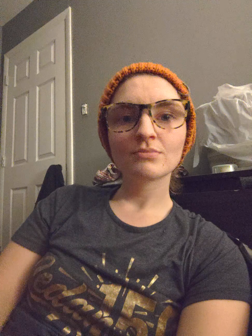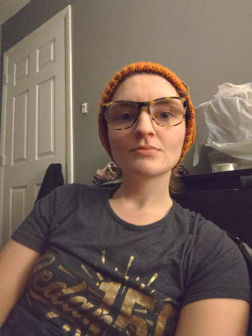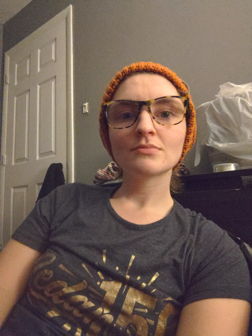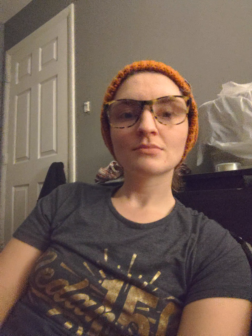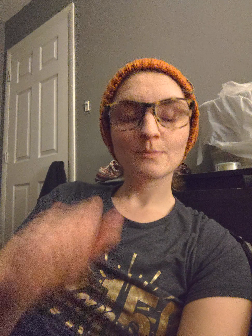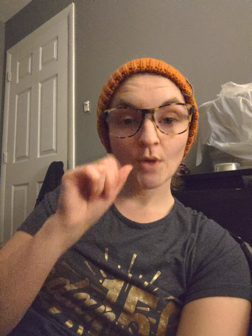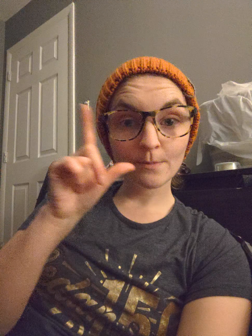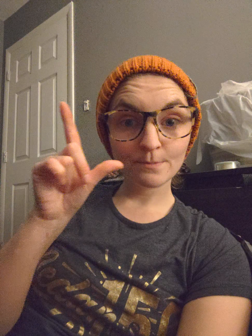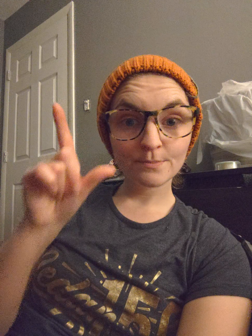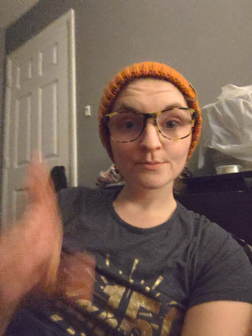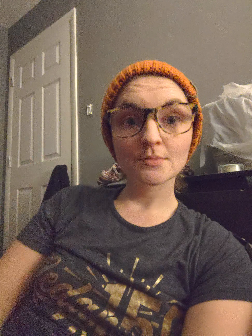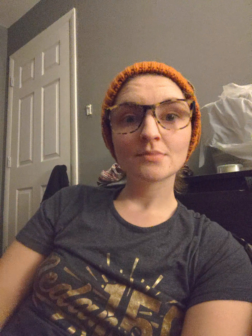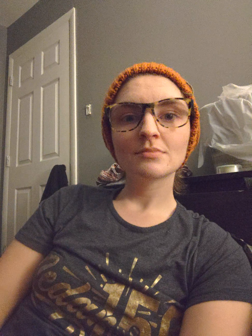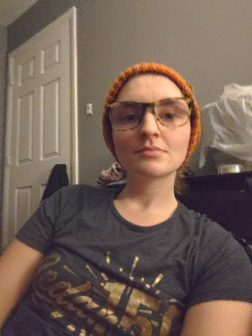awake